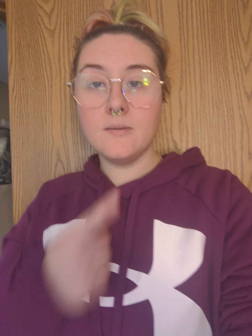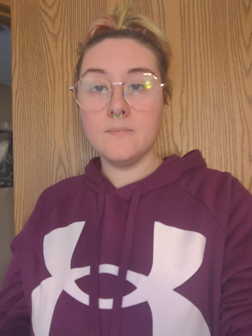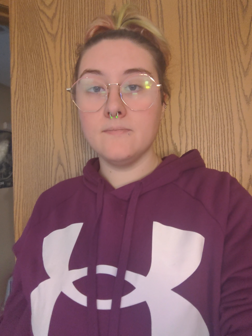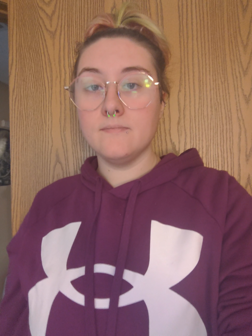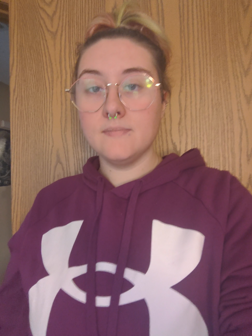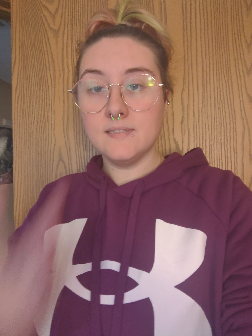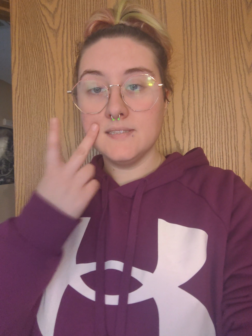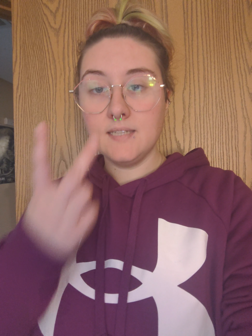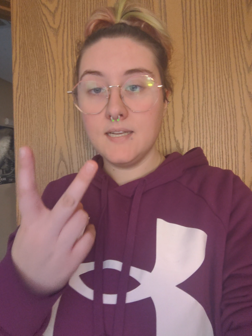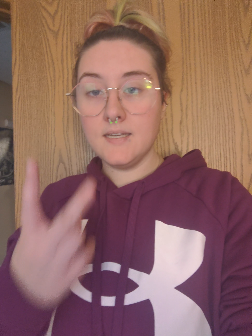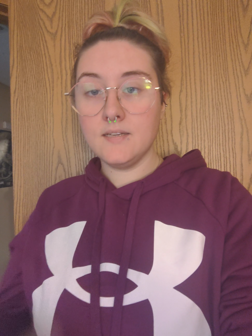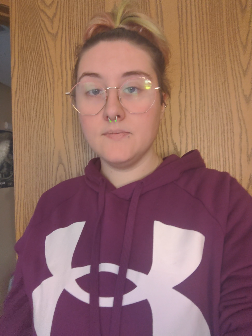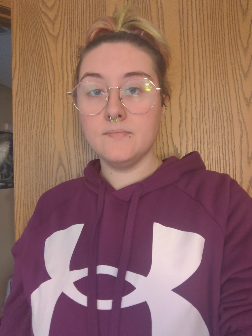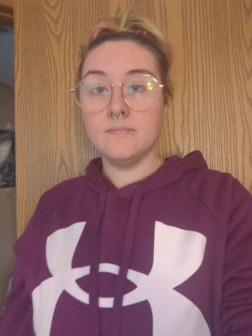see